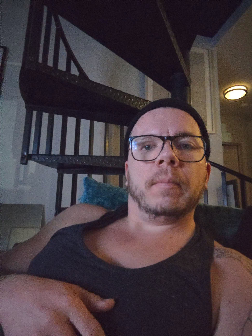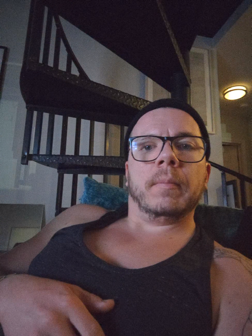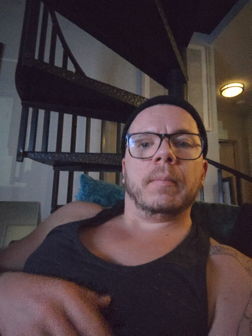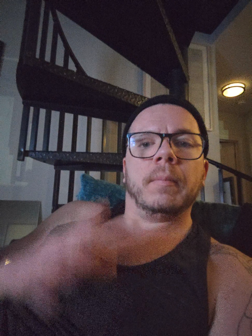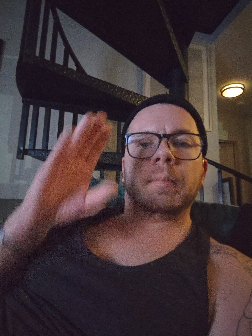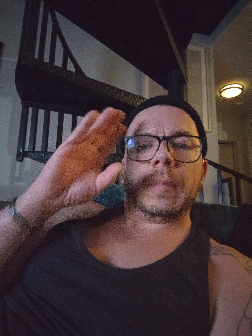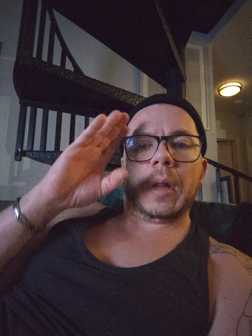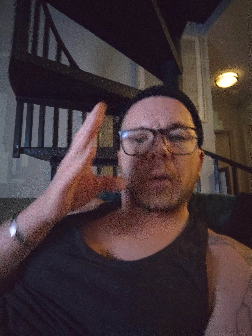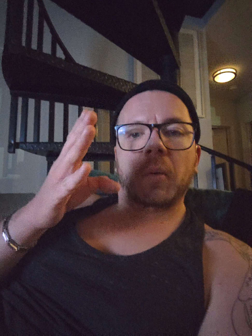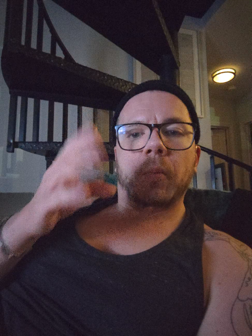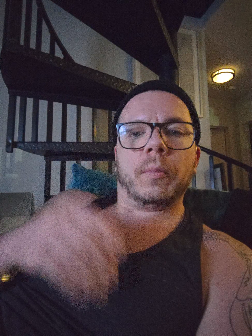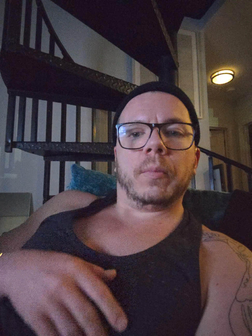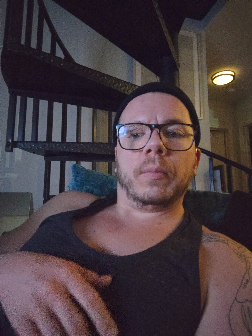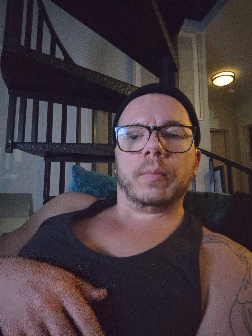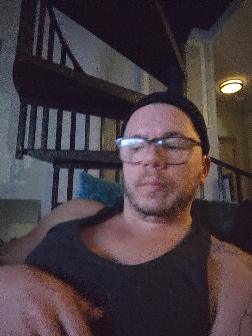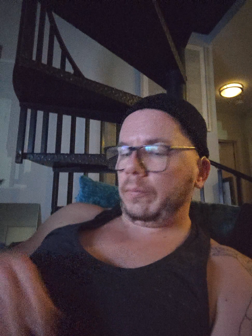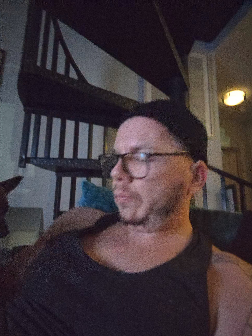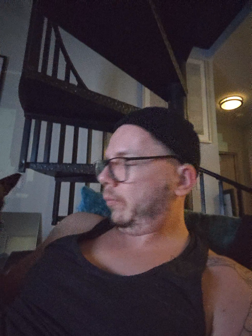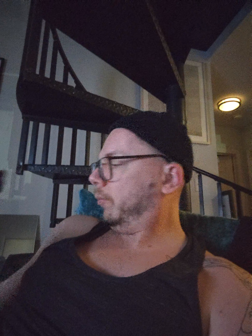hello